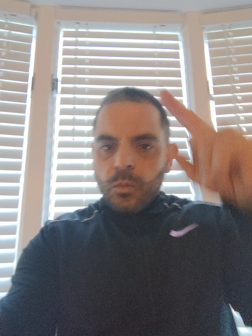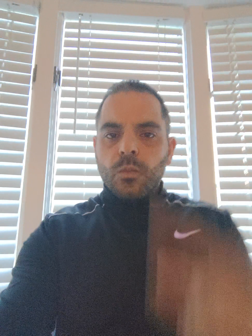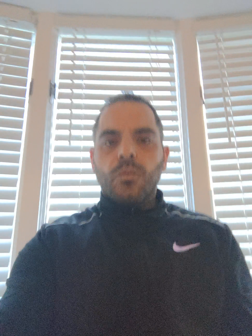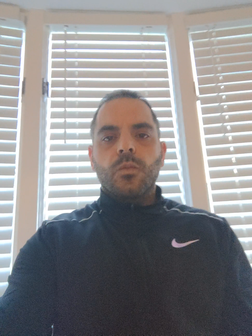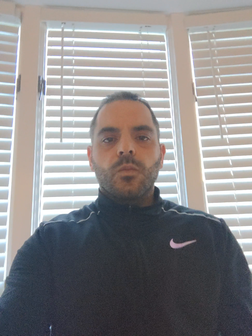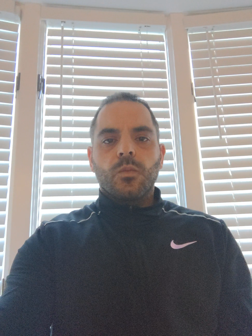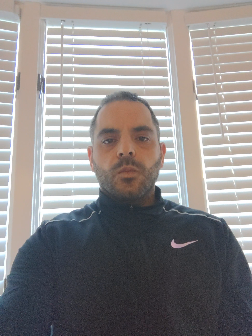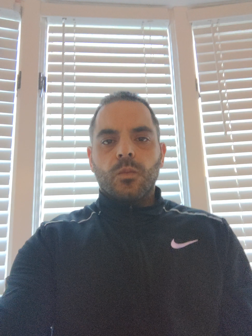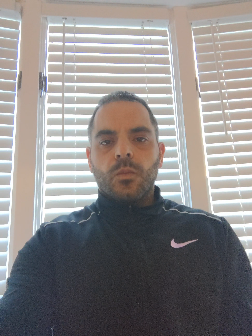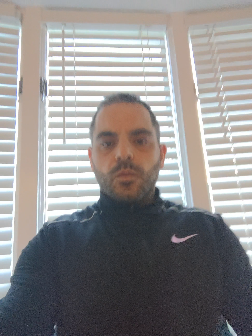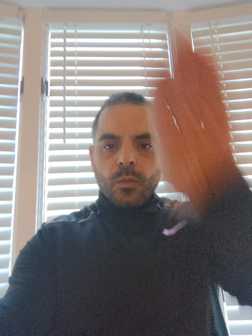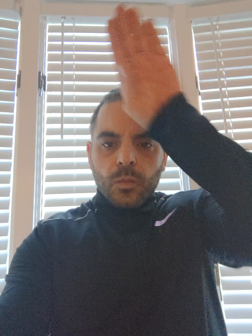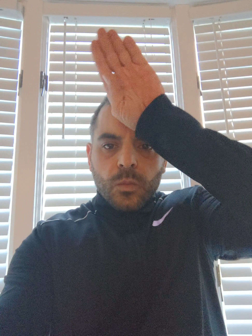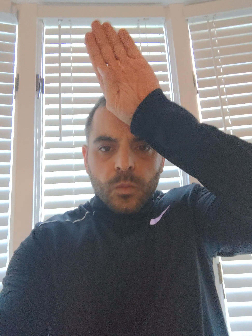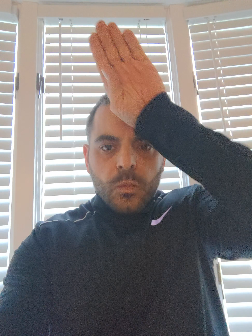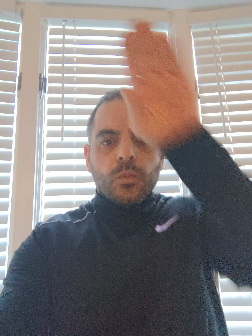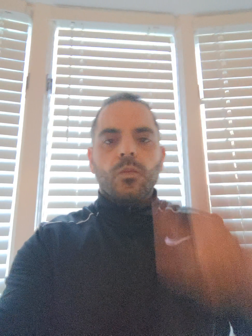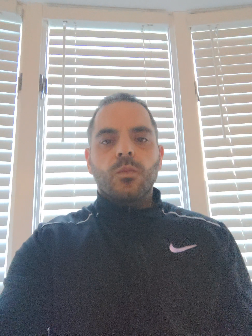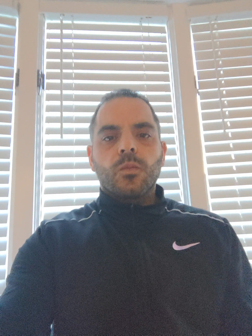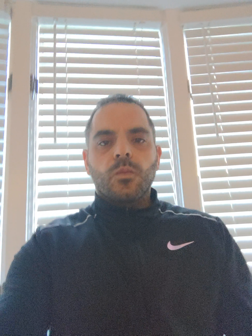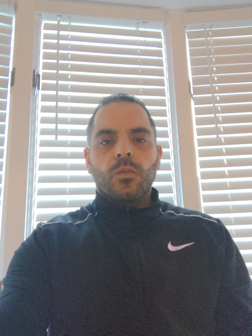fireman